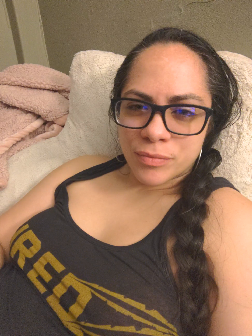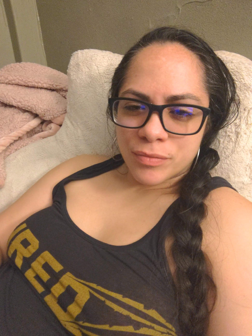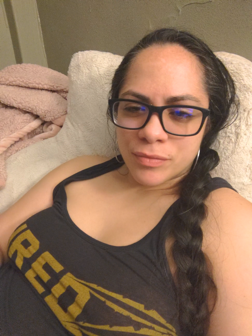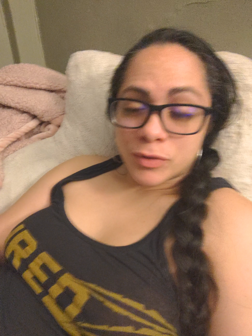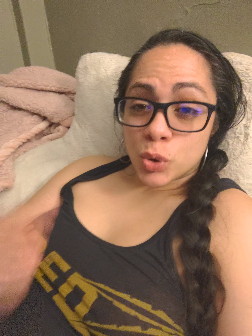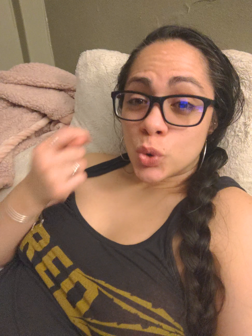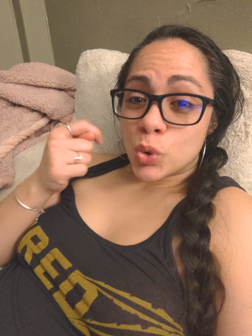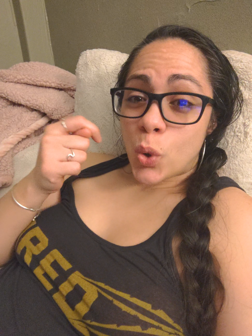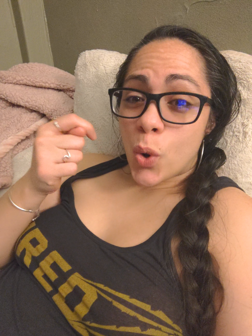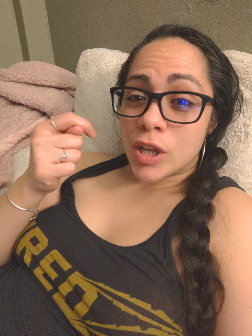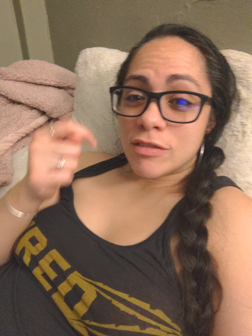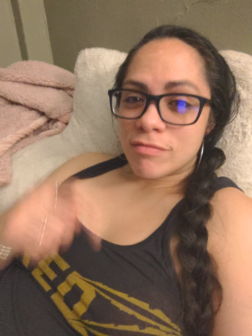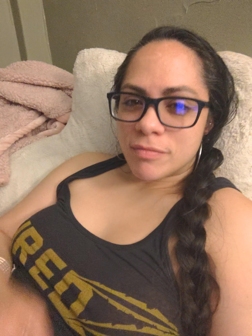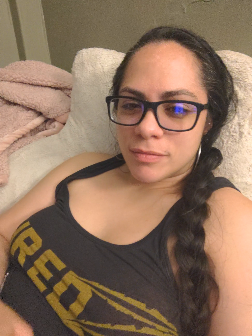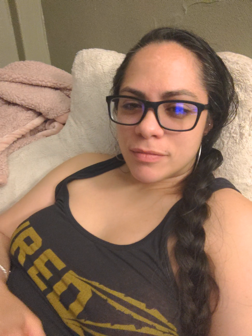toy